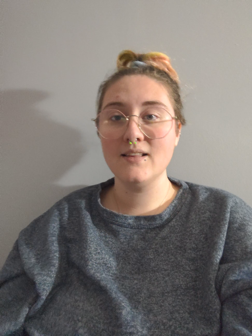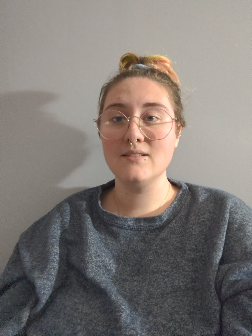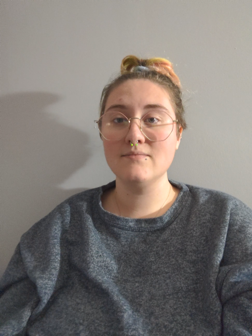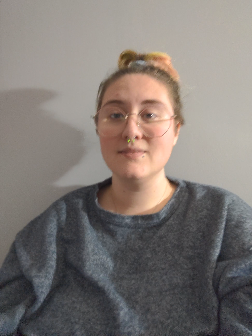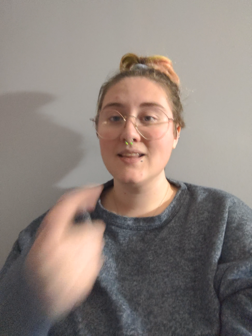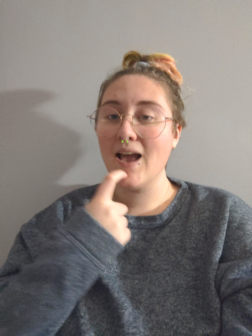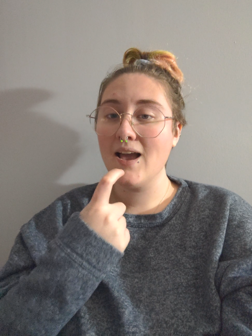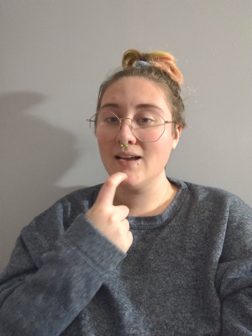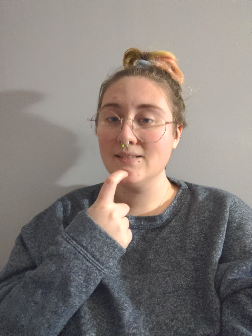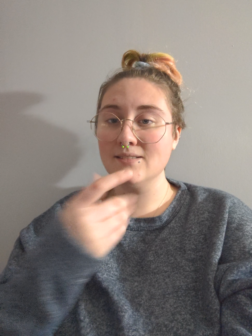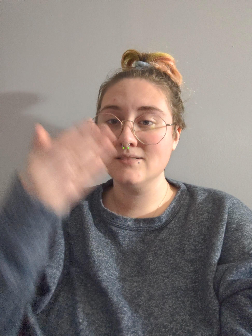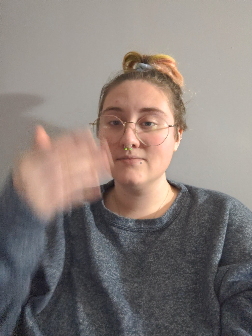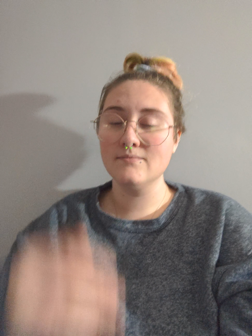window